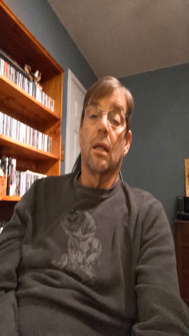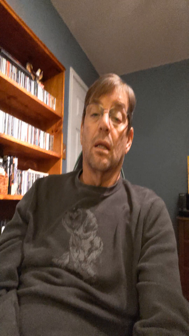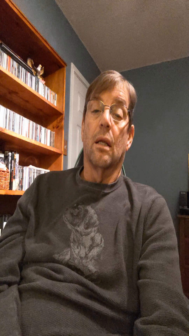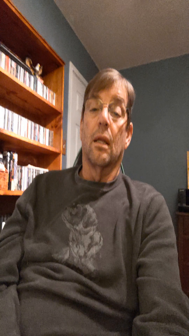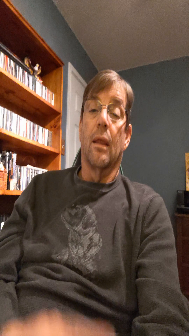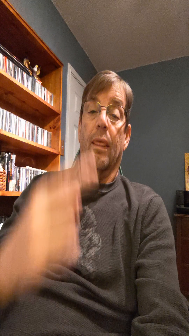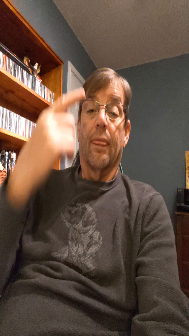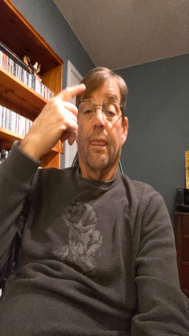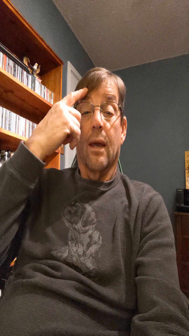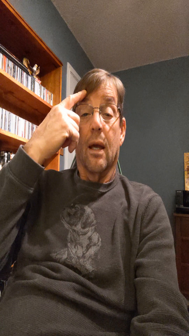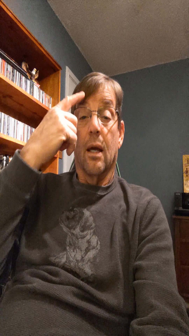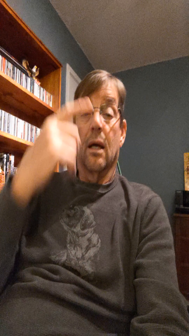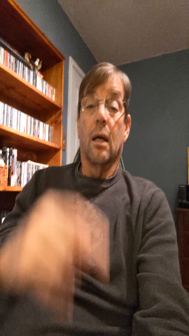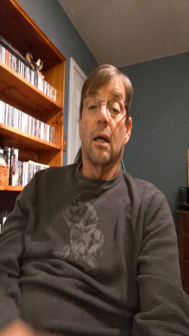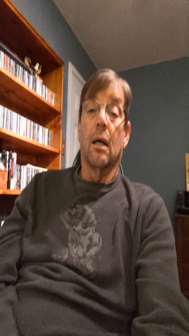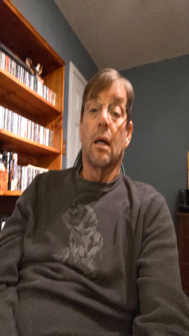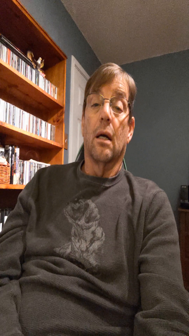think